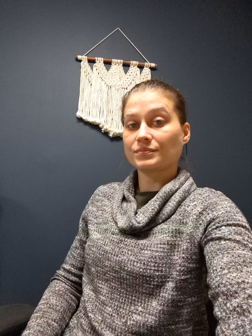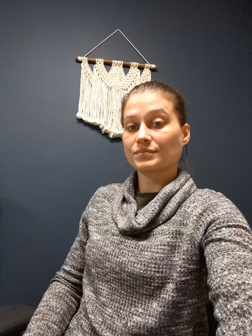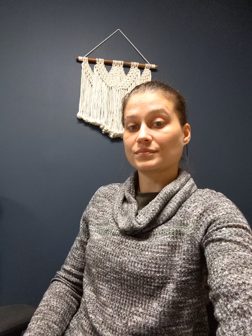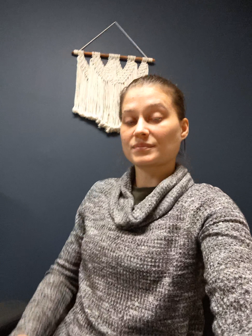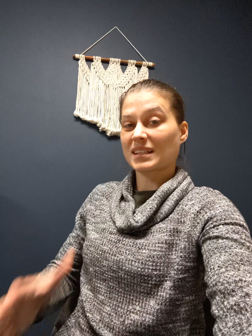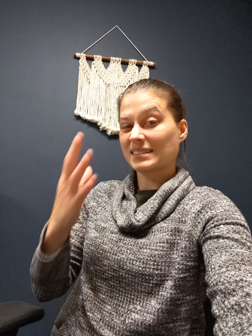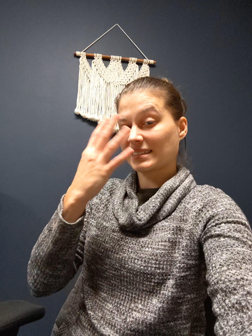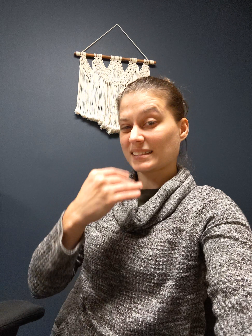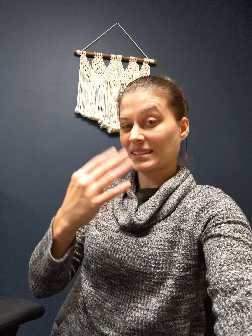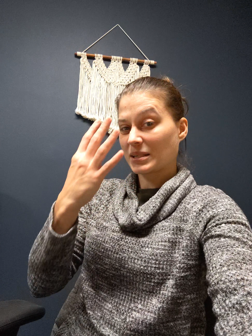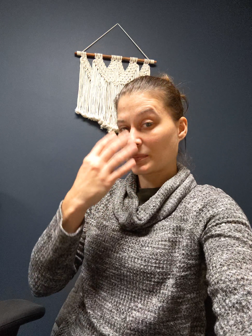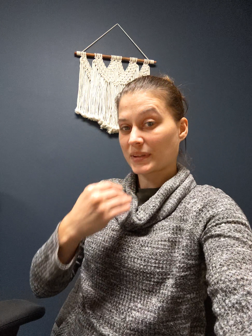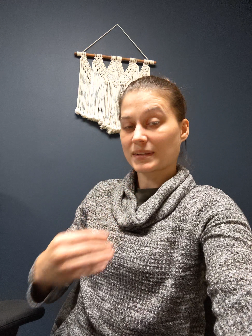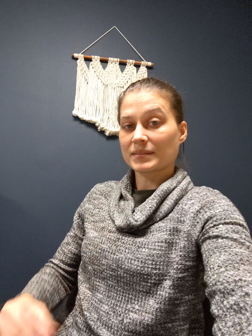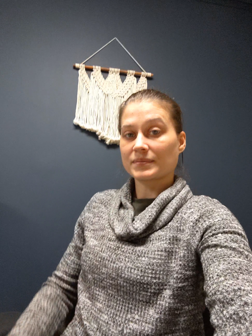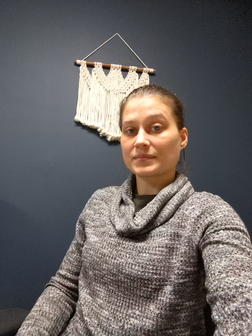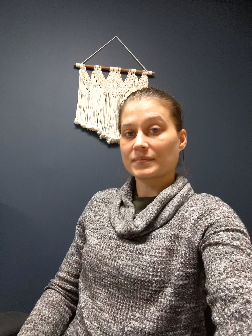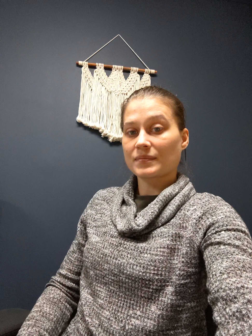sleepy